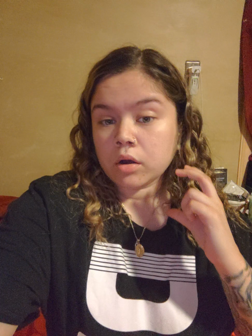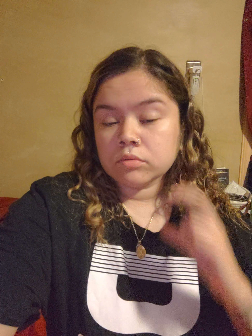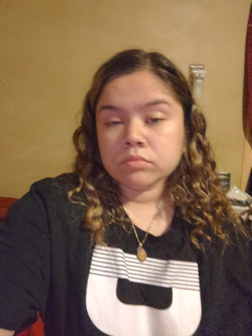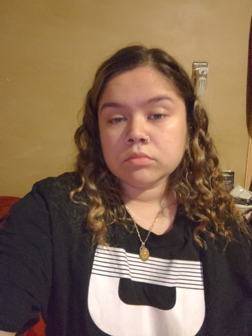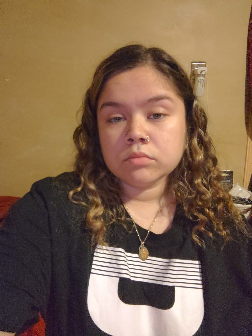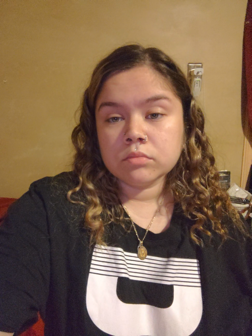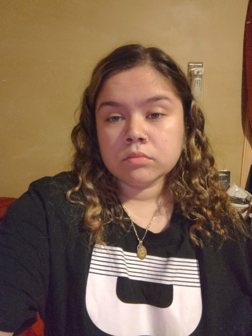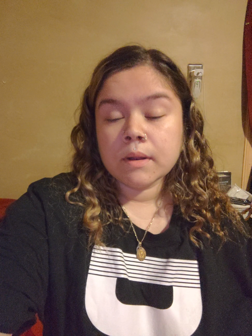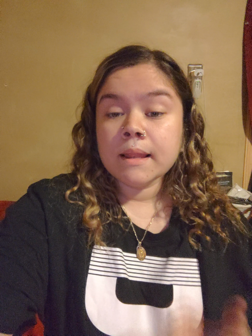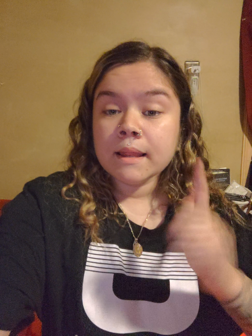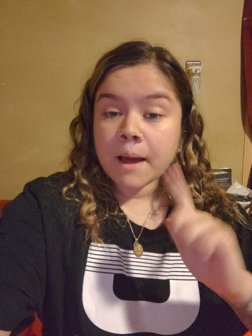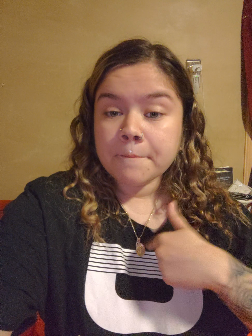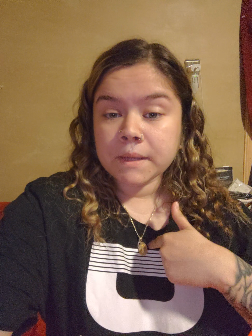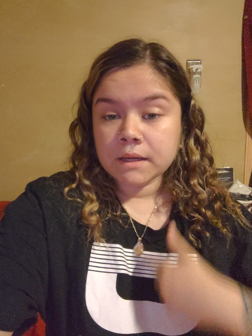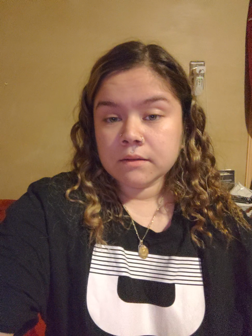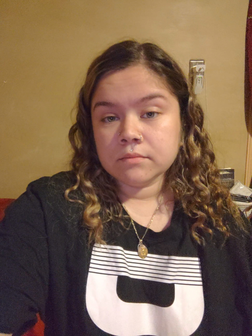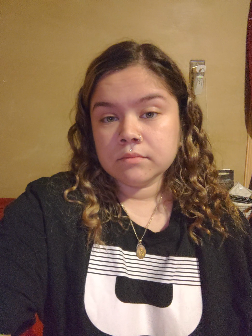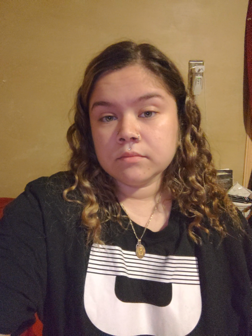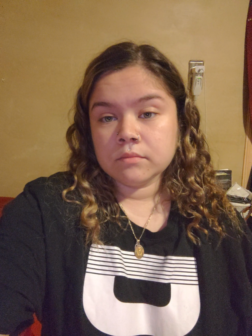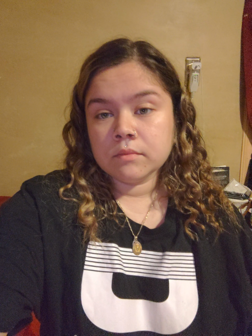let me